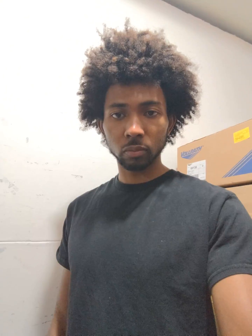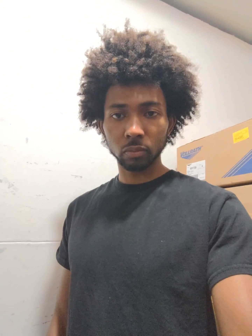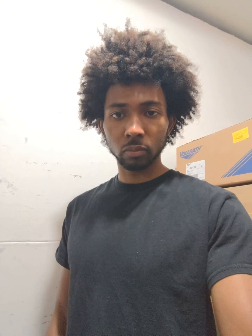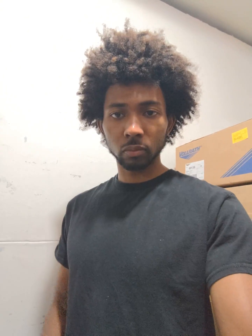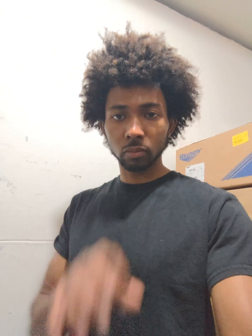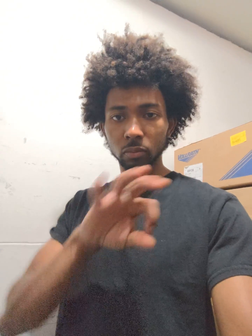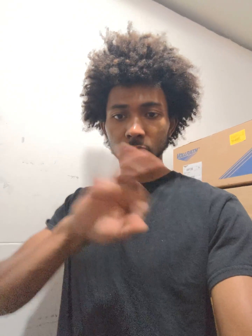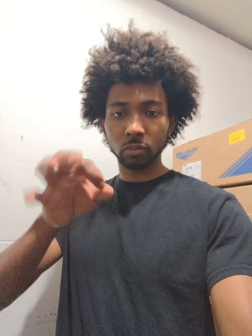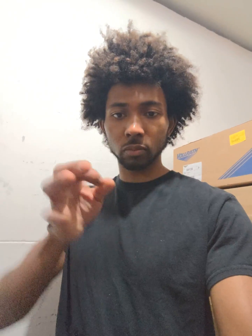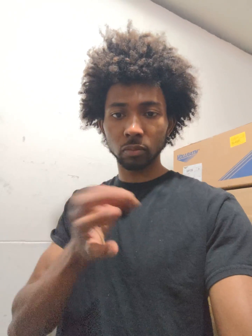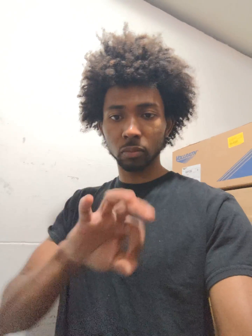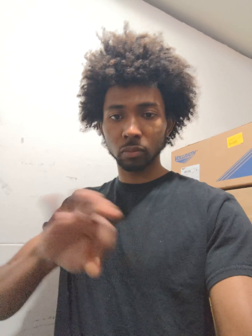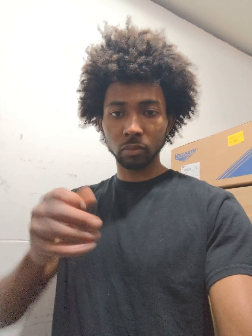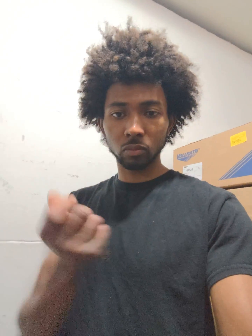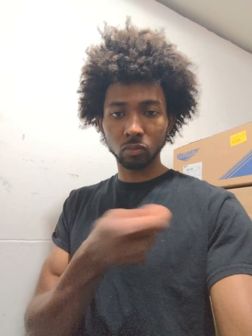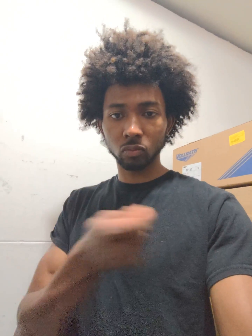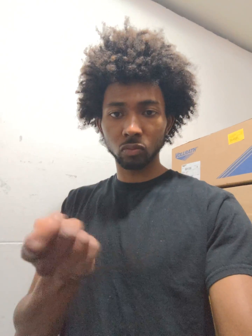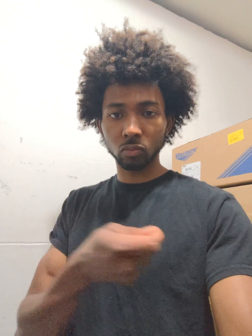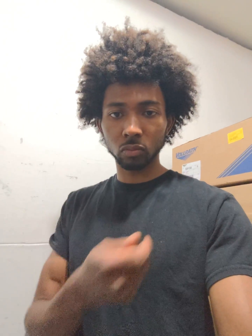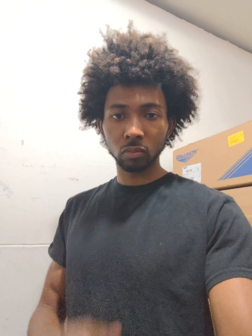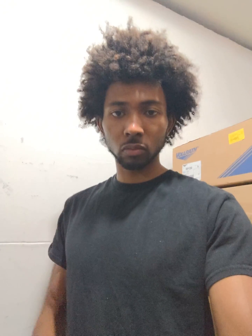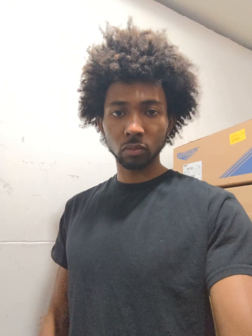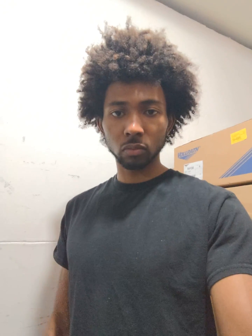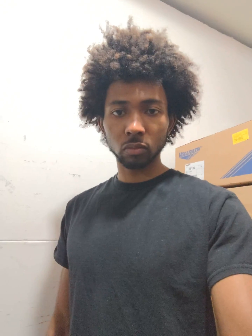hose